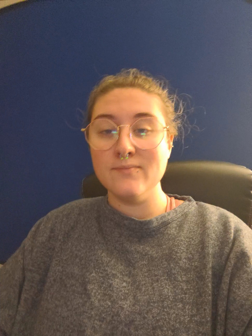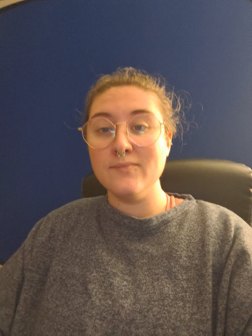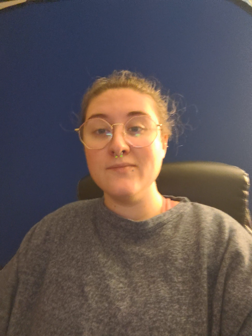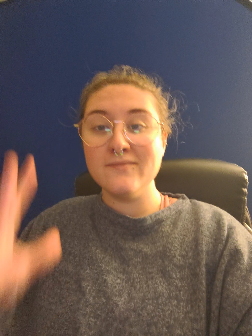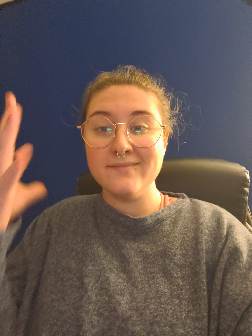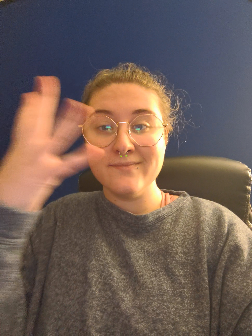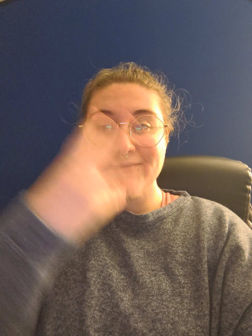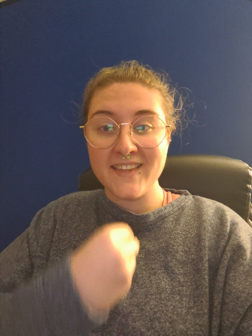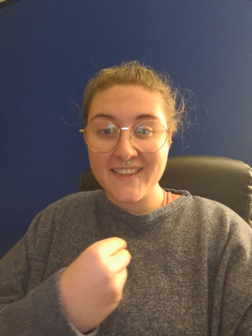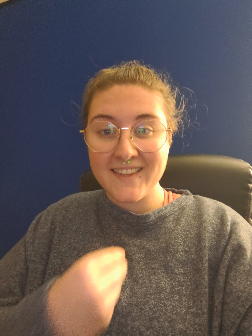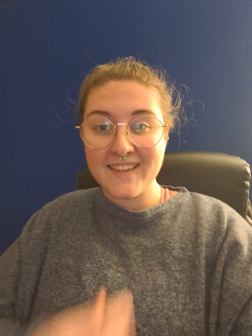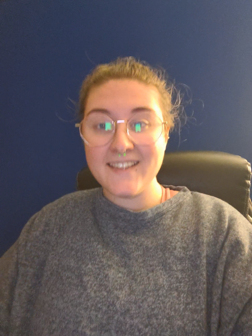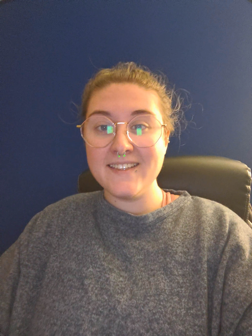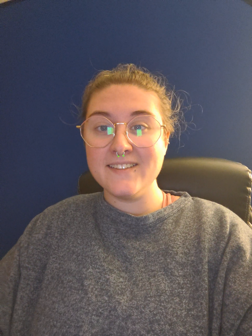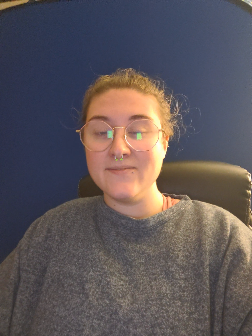pretty